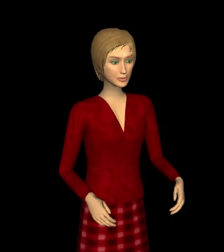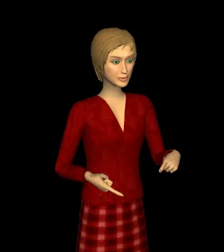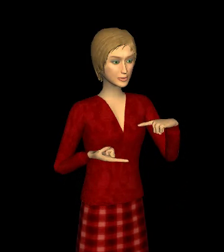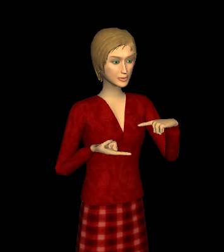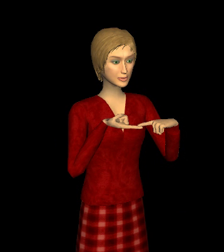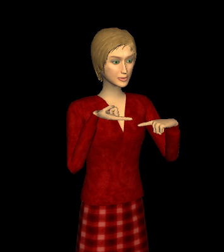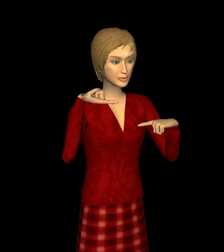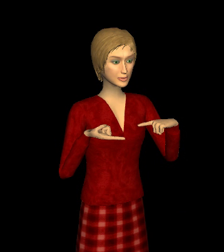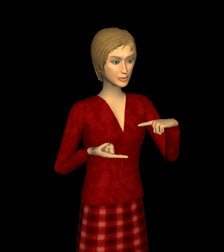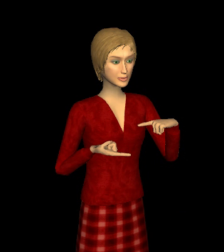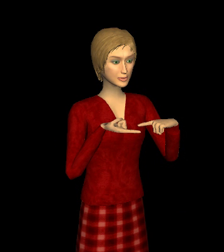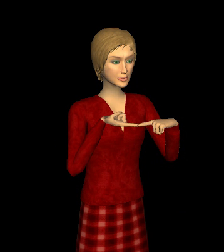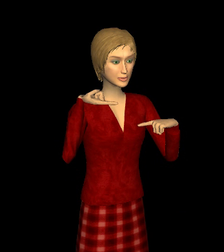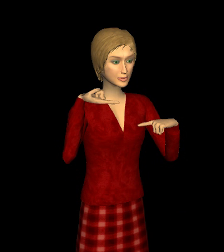فريد